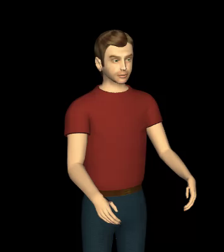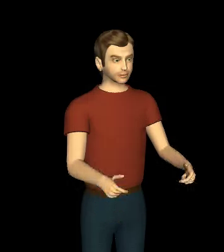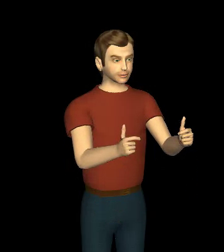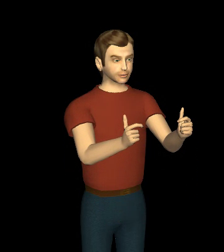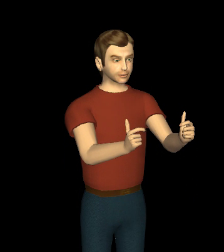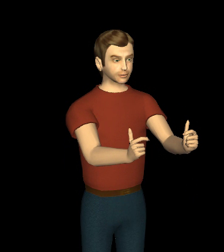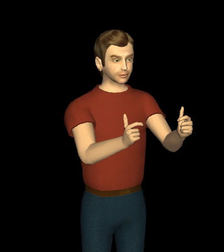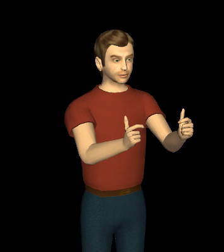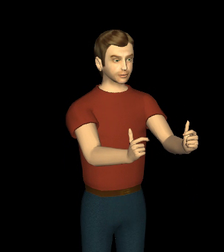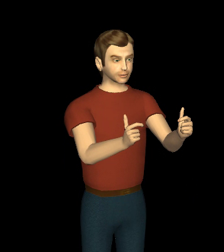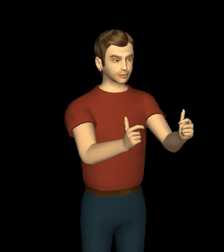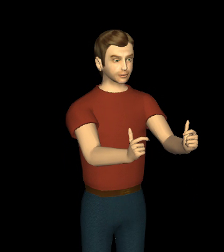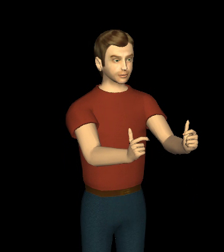فرصة